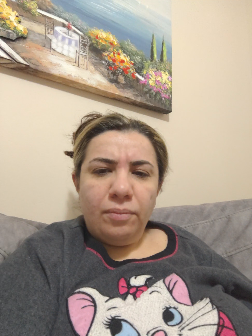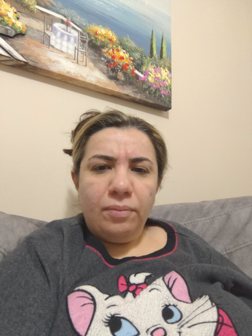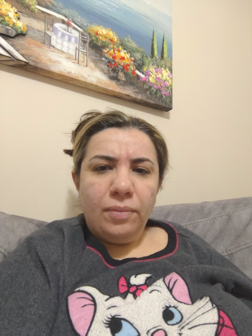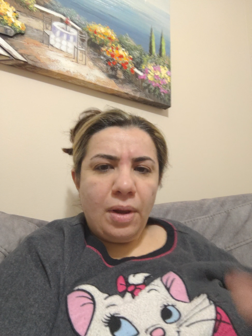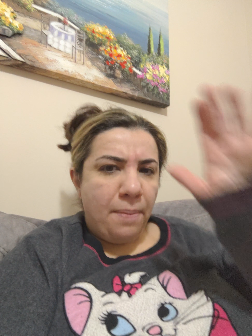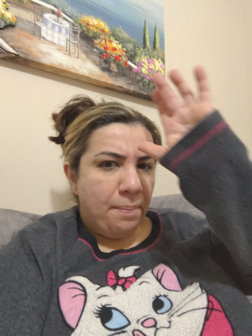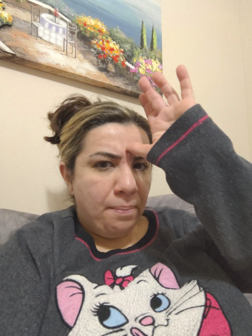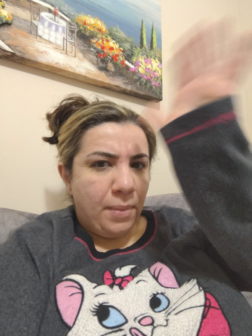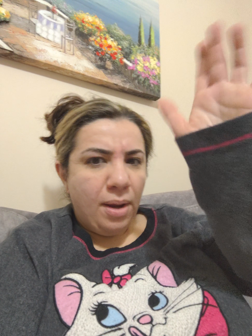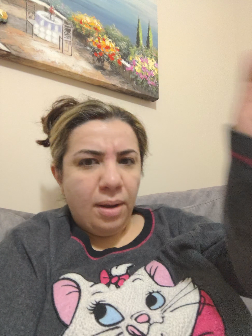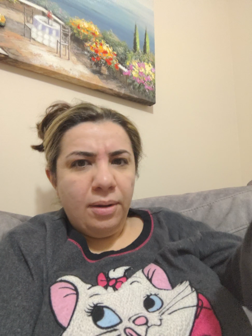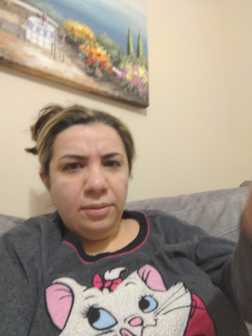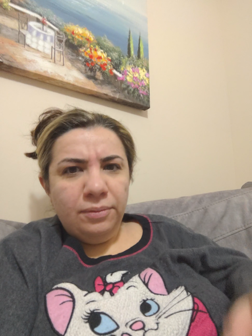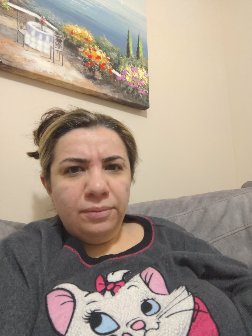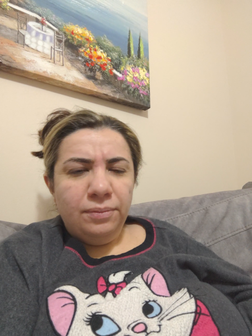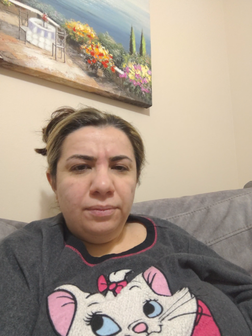grandpa